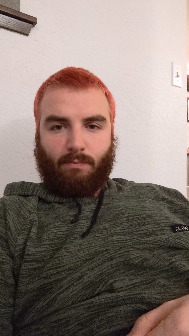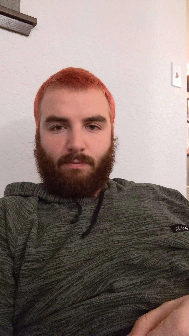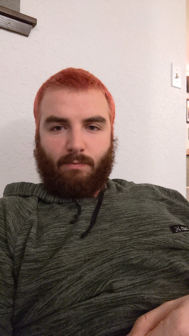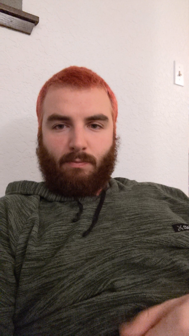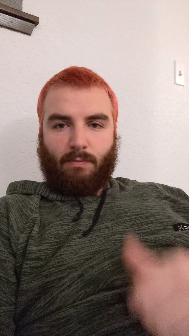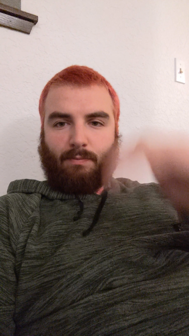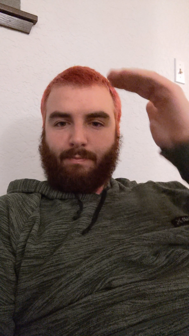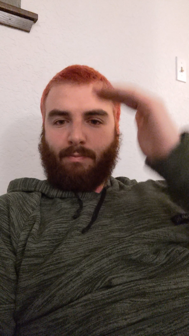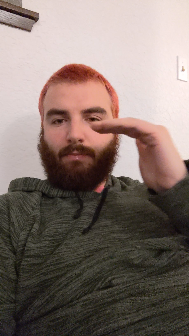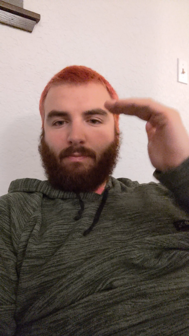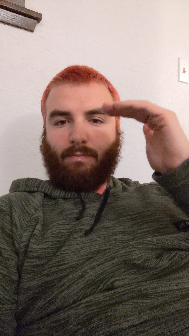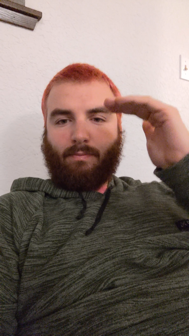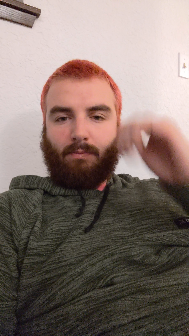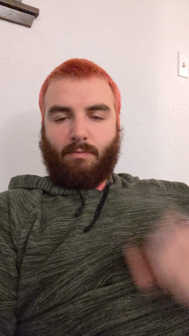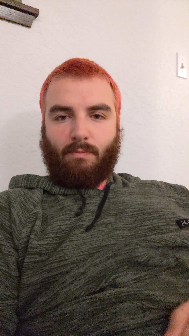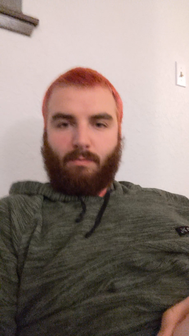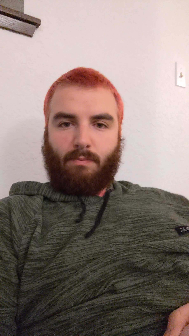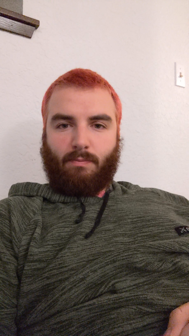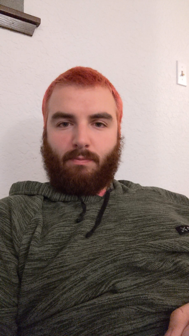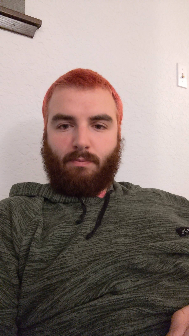short